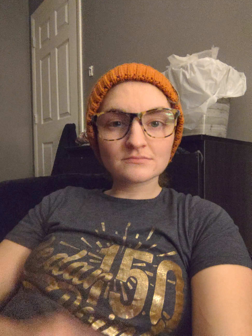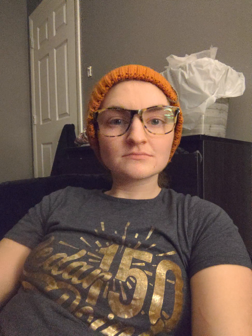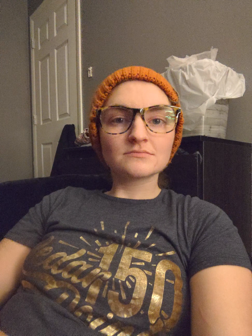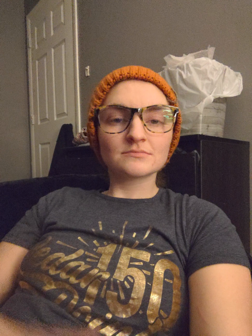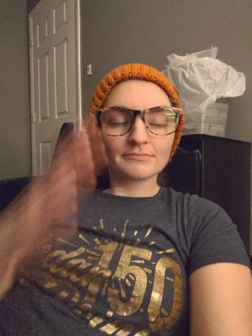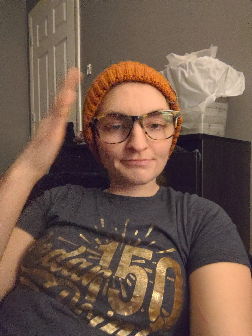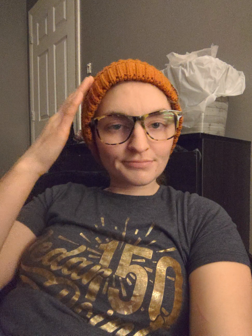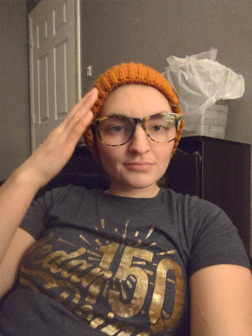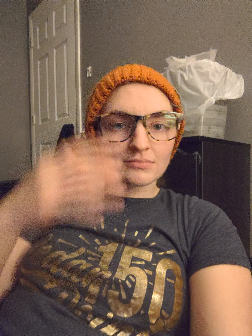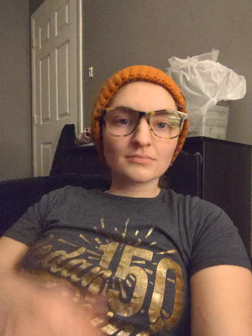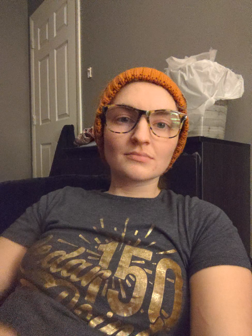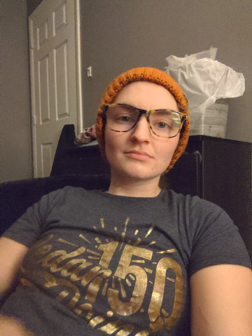hat